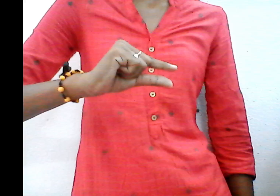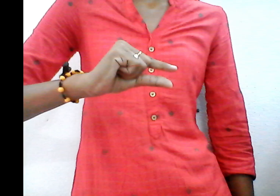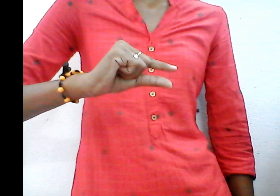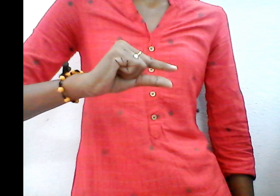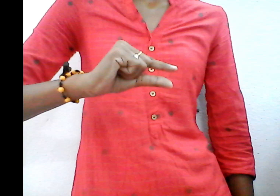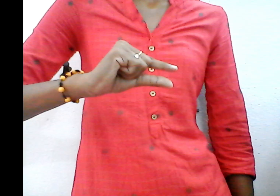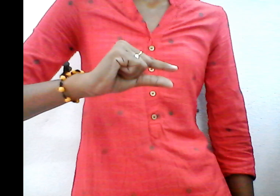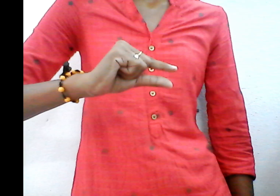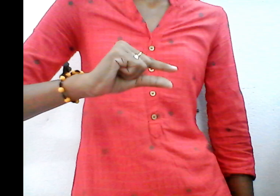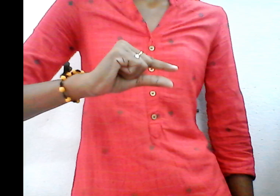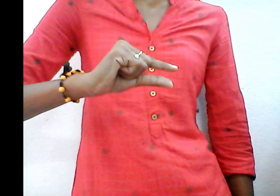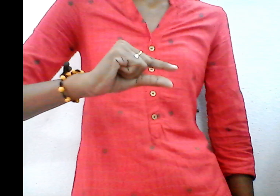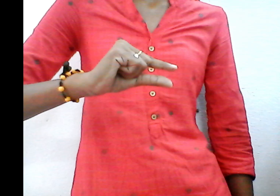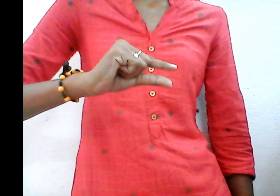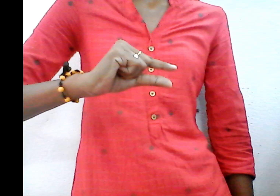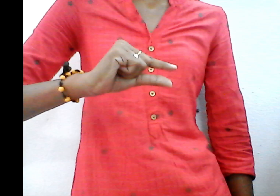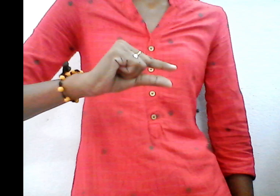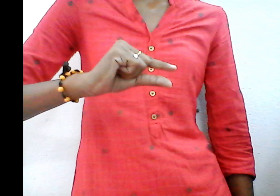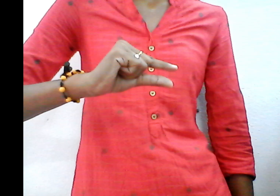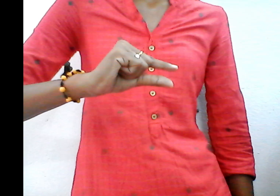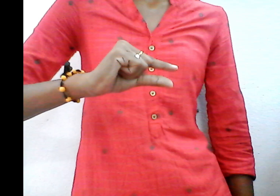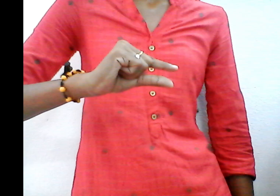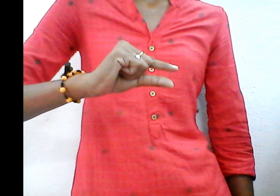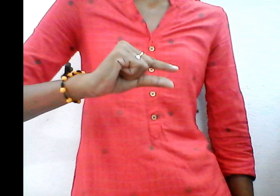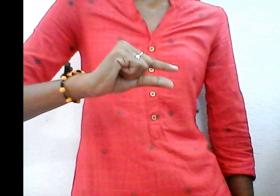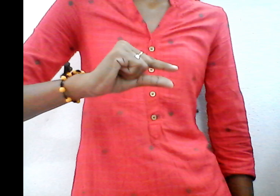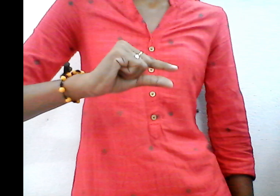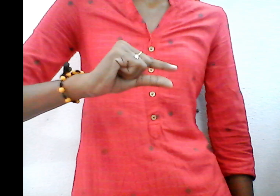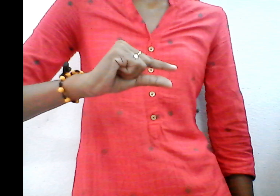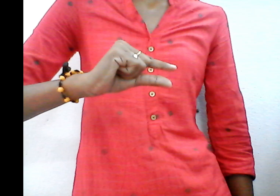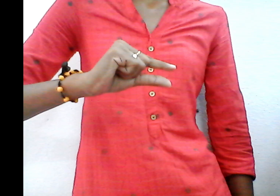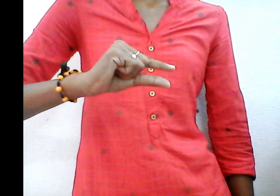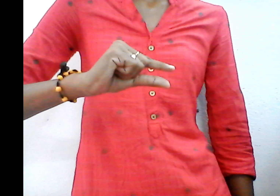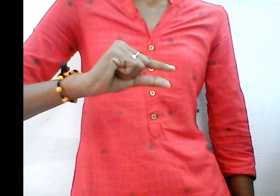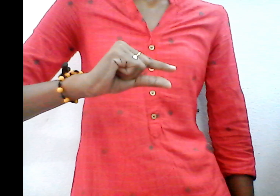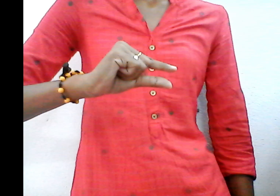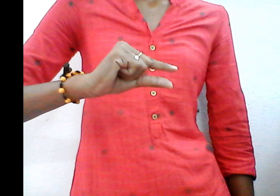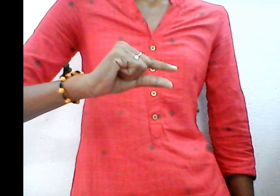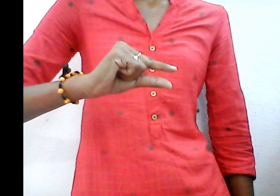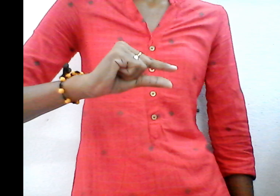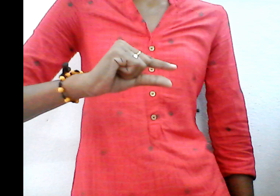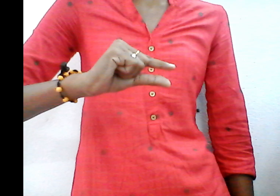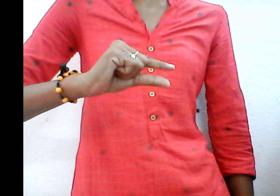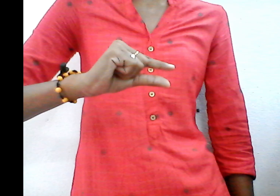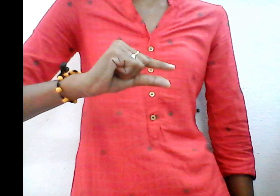ഉ